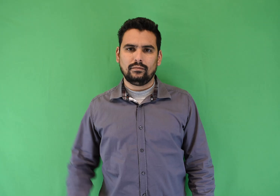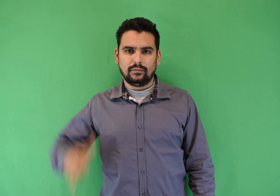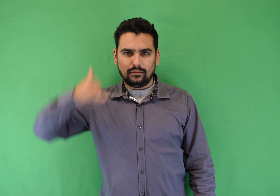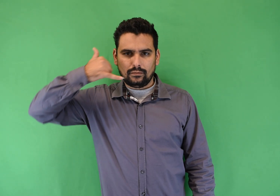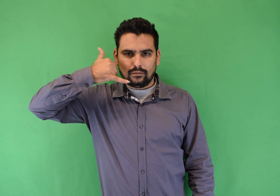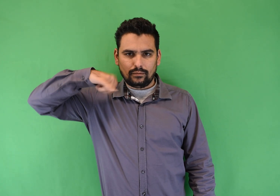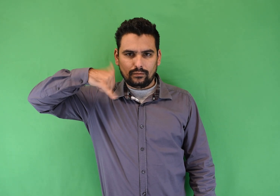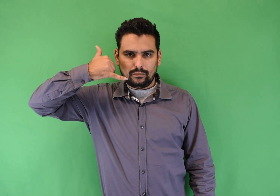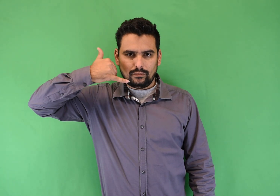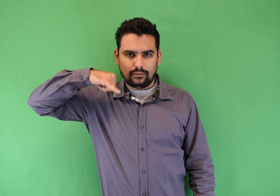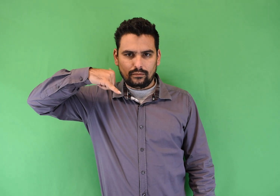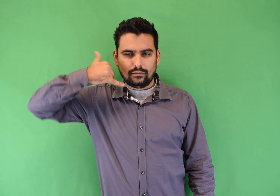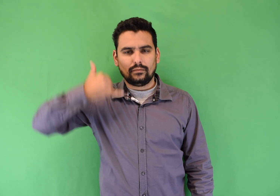teléfono